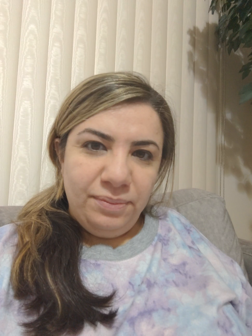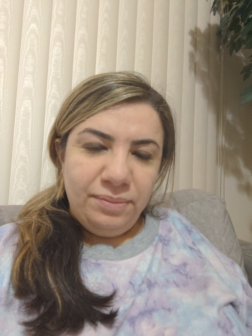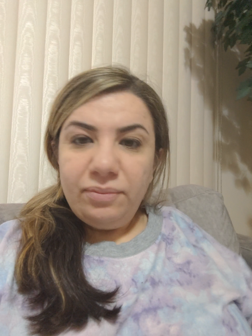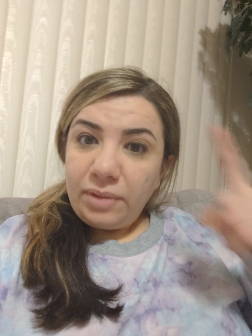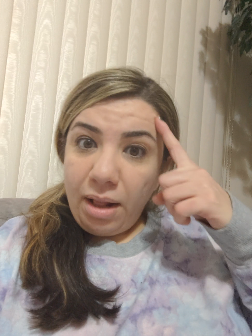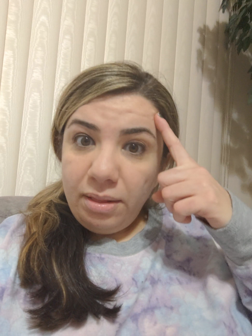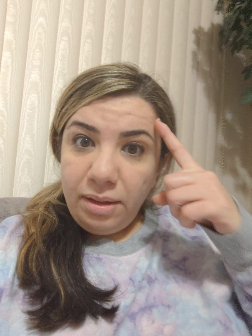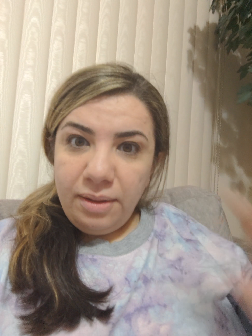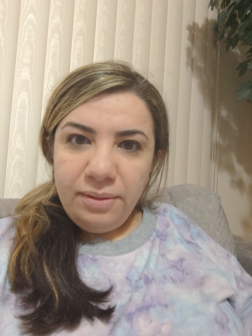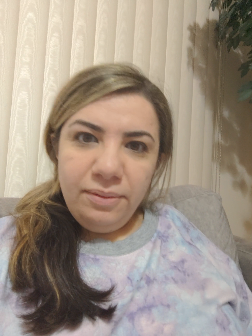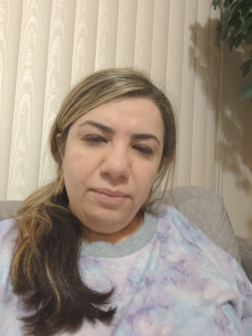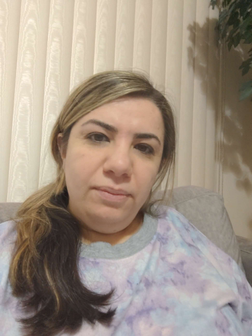think